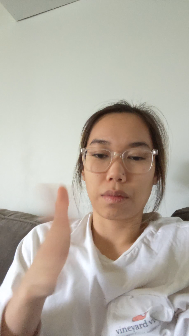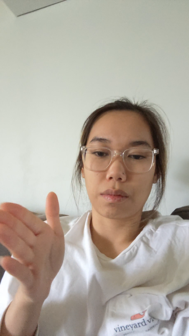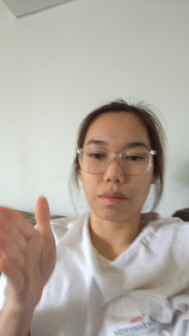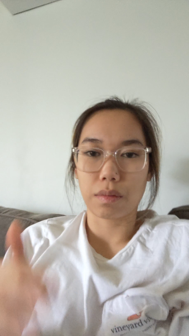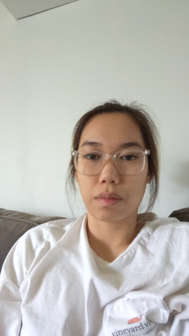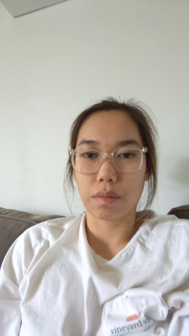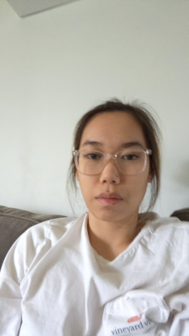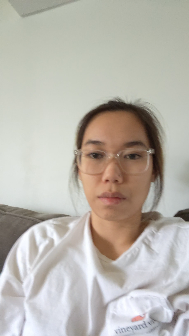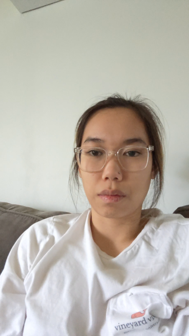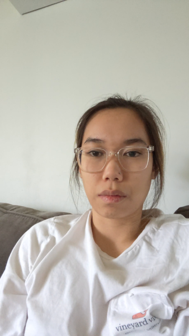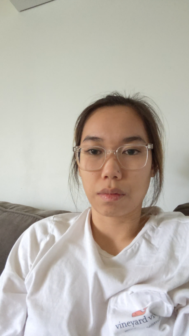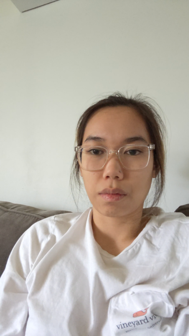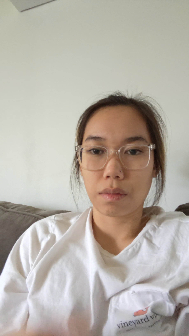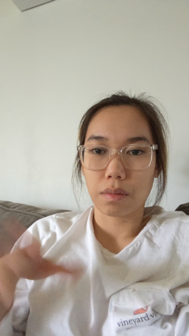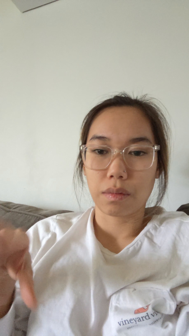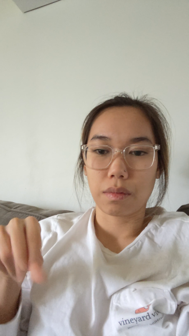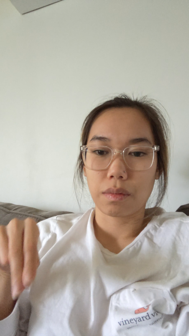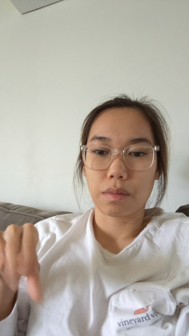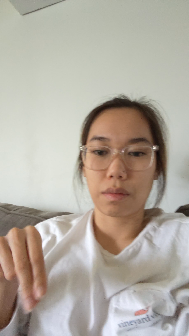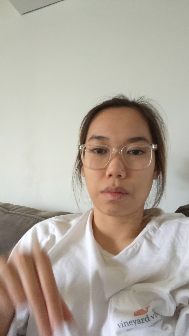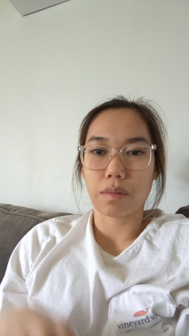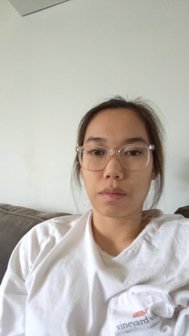diaper